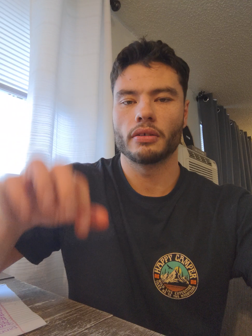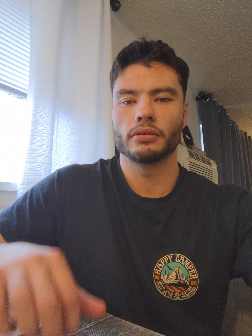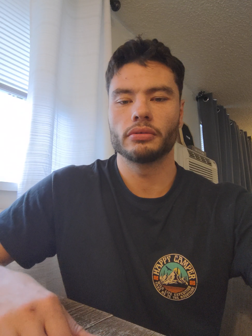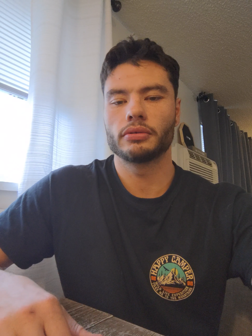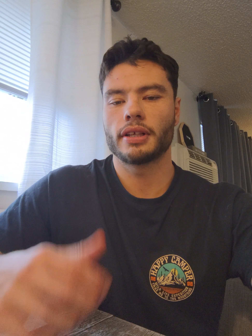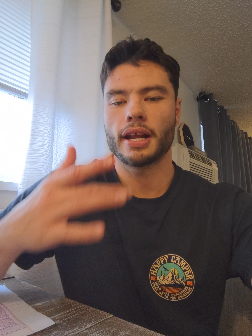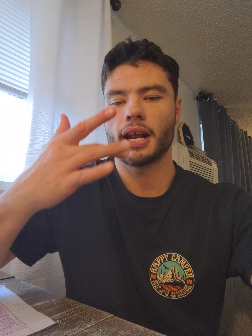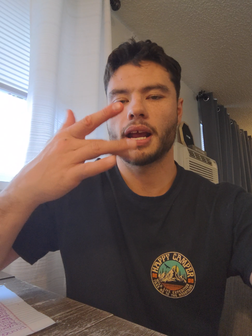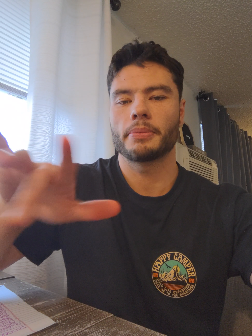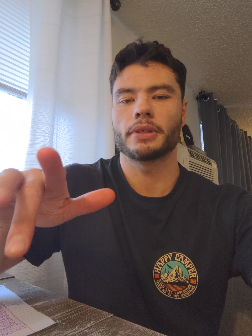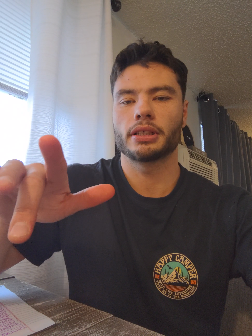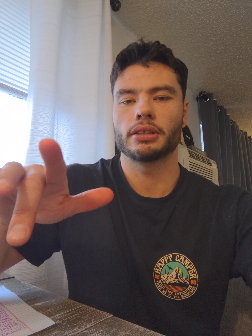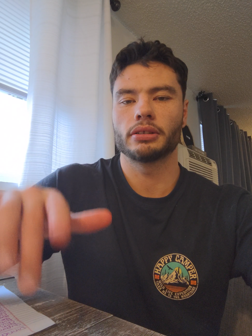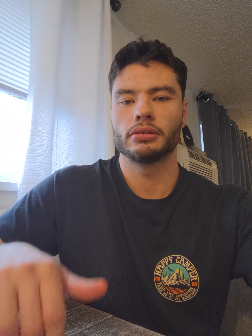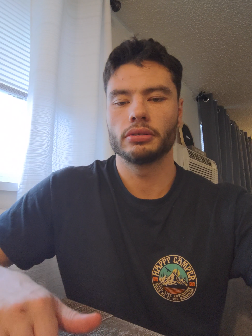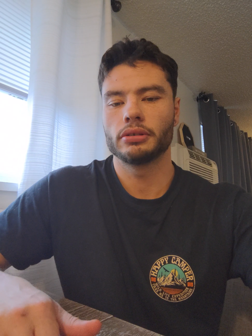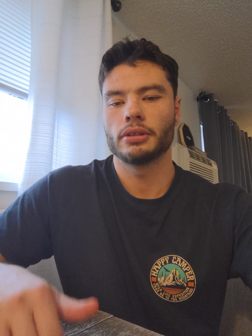empty